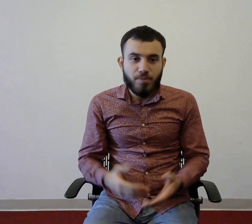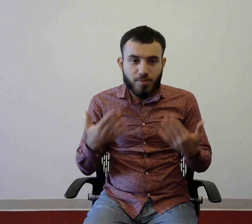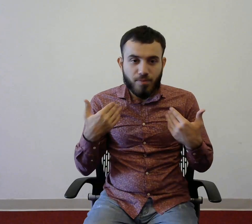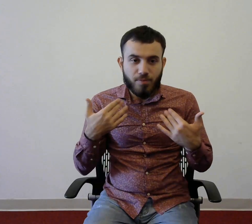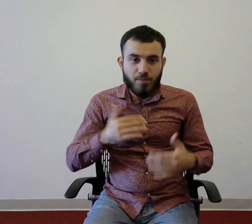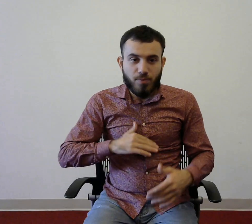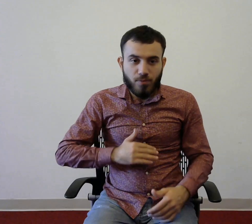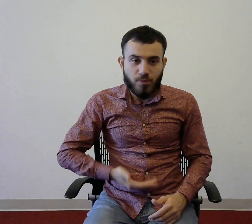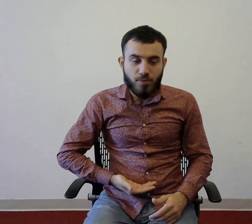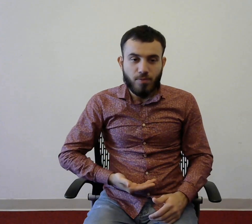bağ